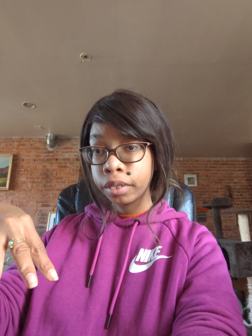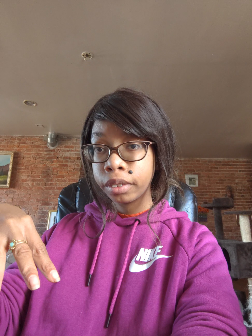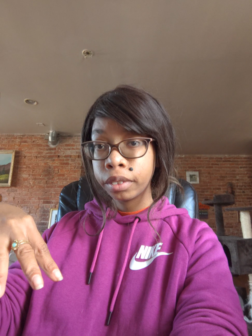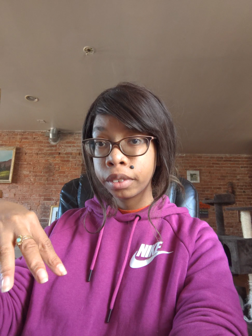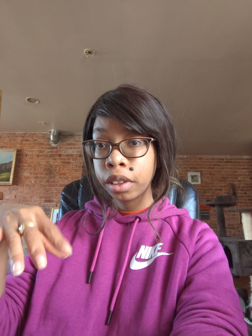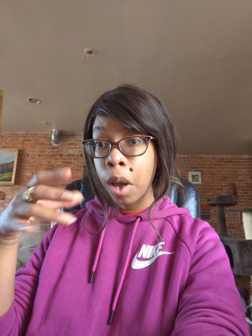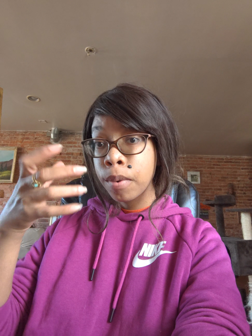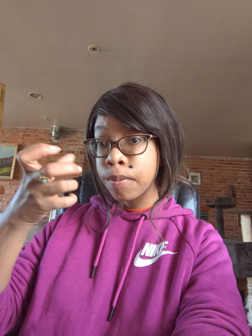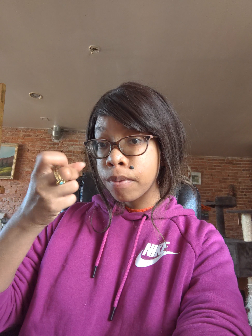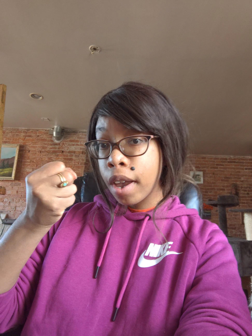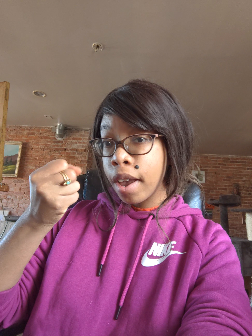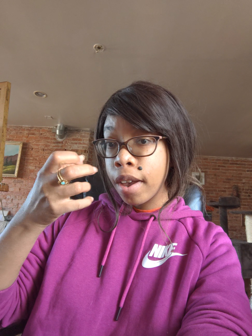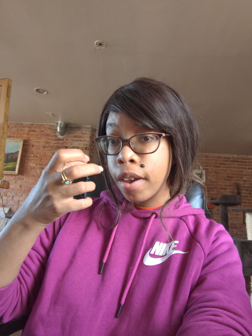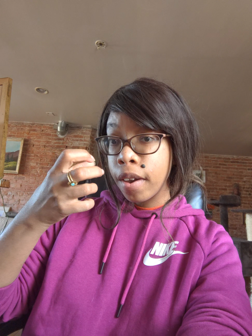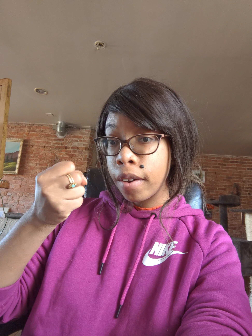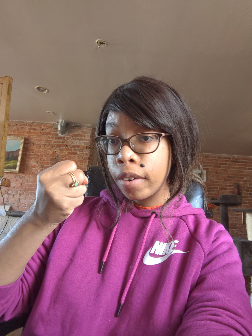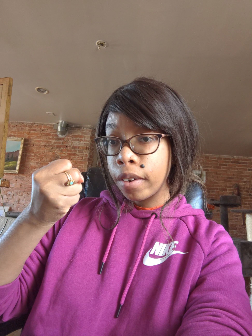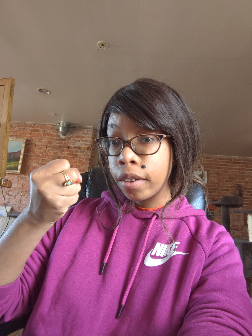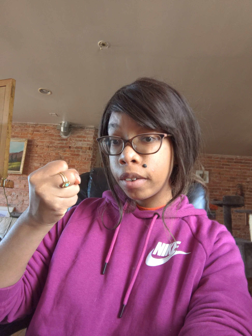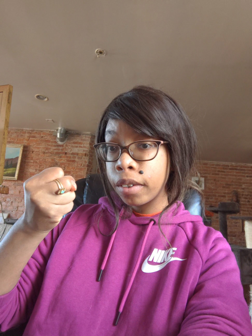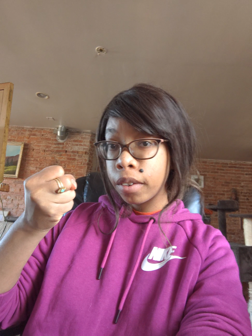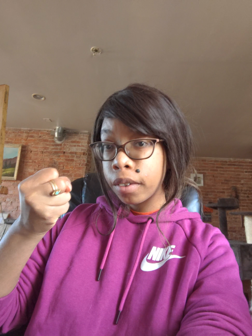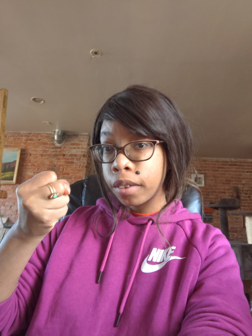milk